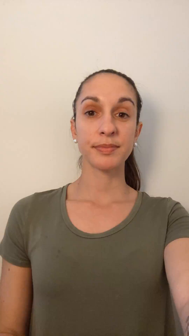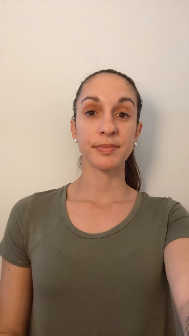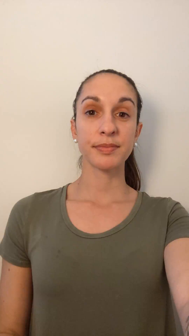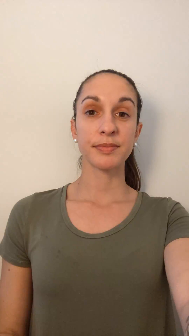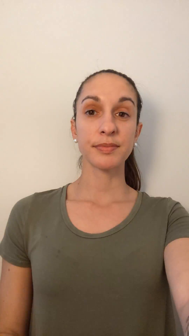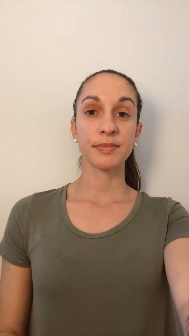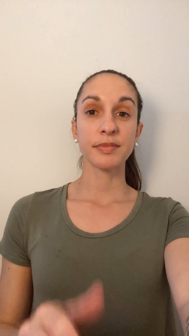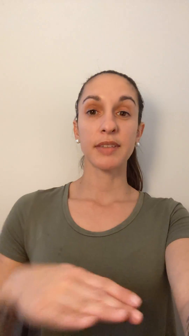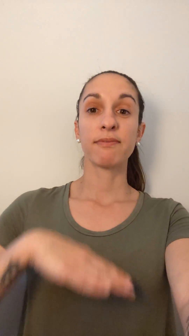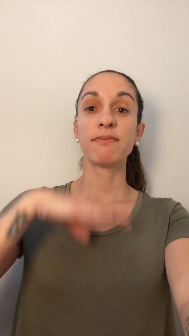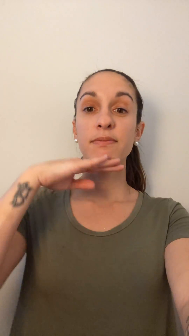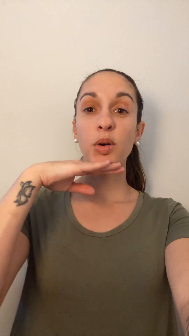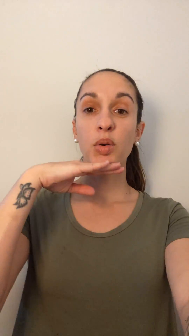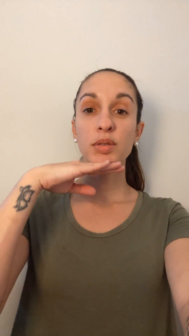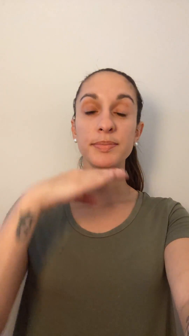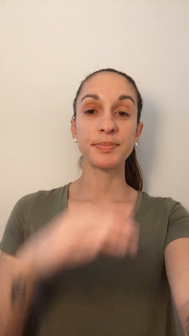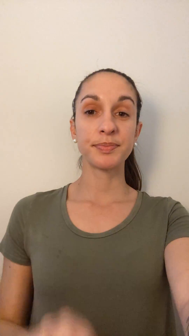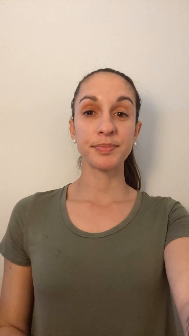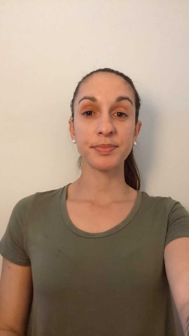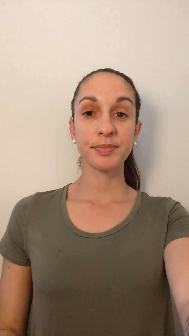full